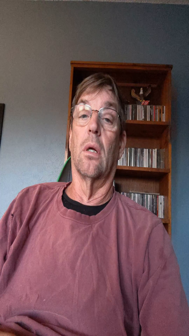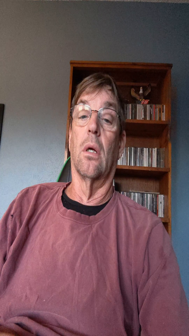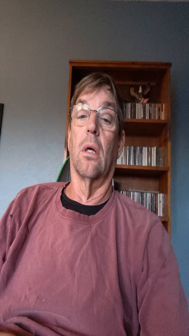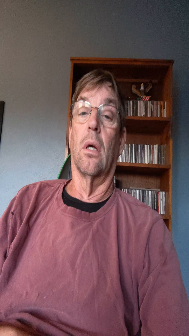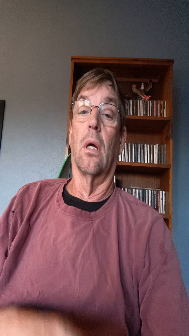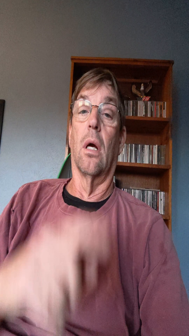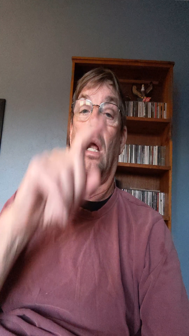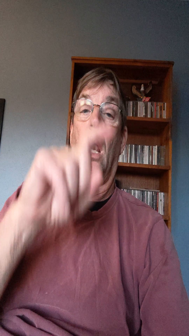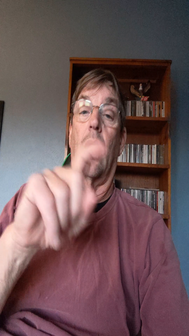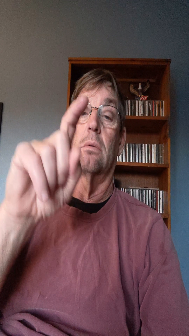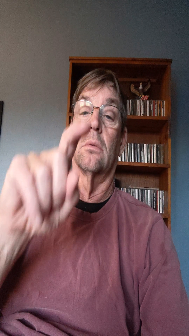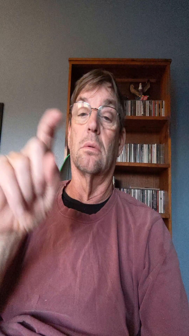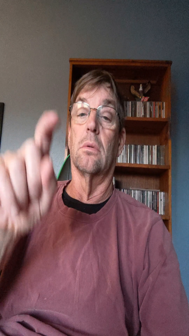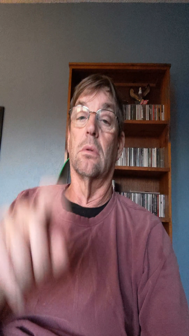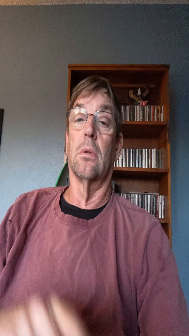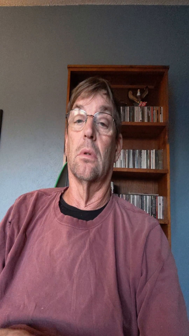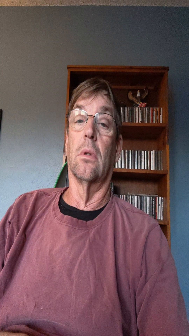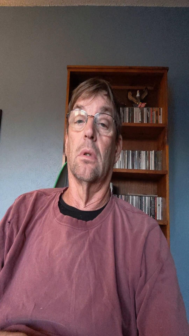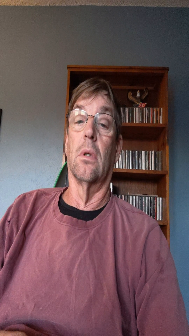closet